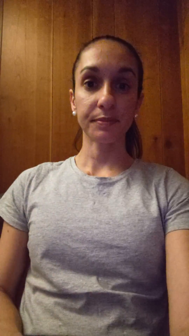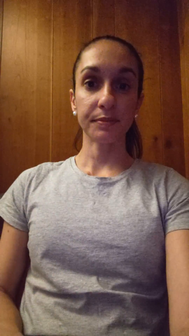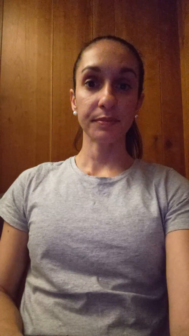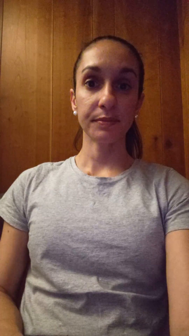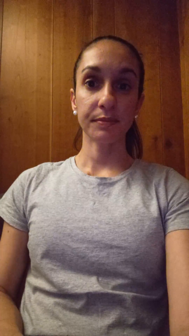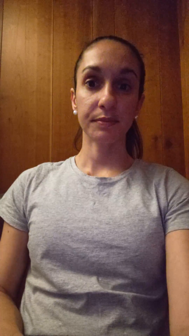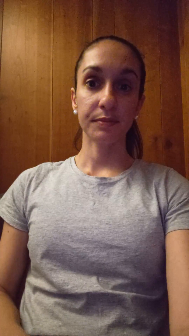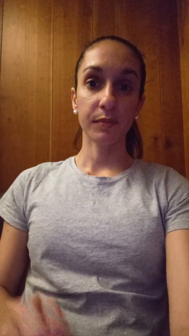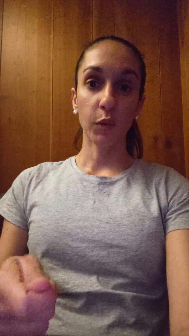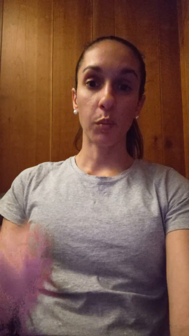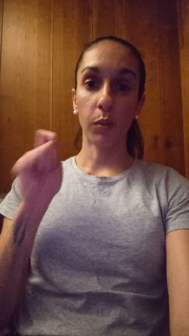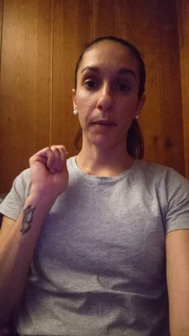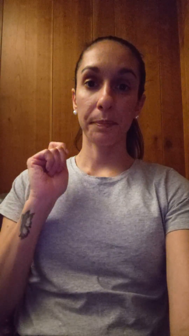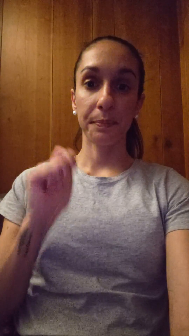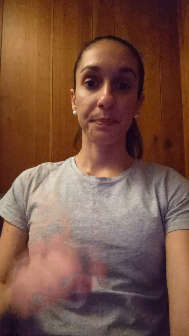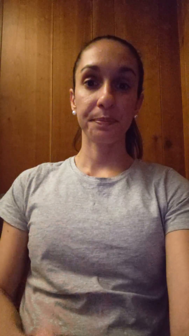rip